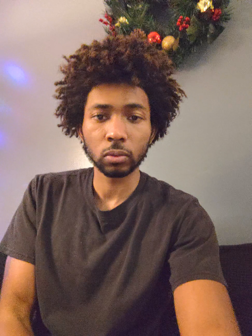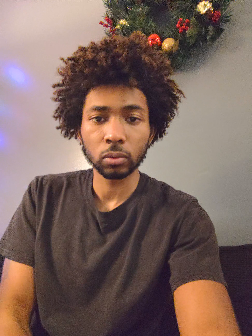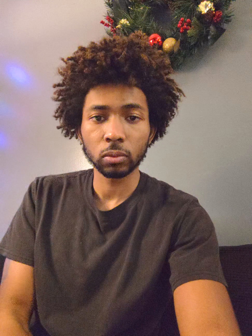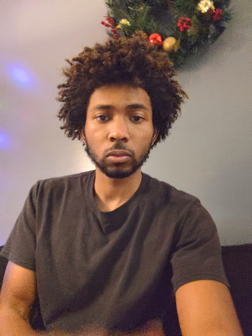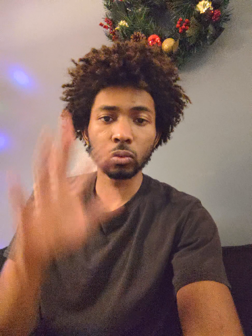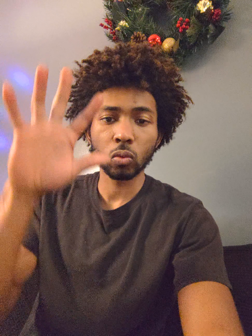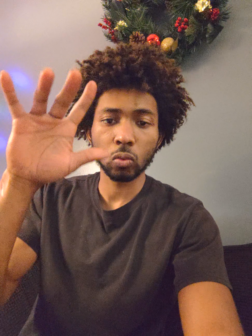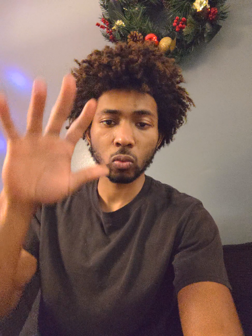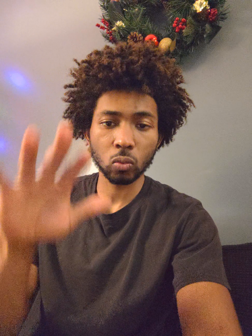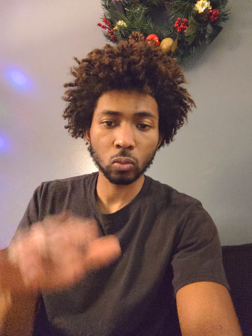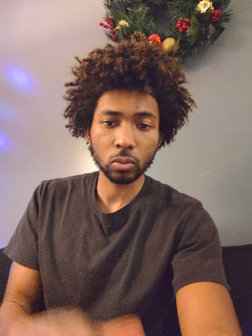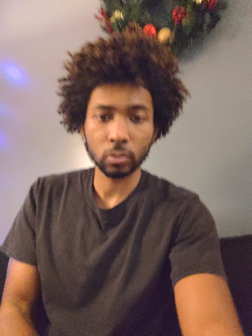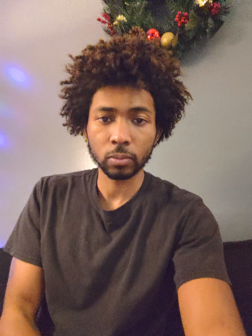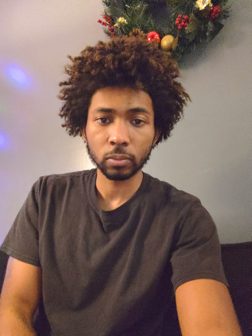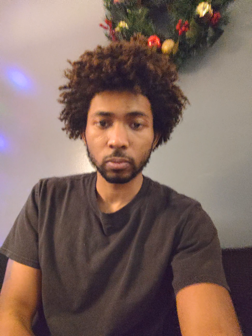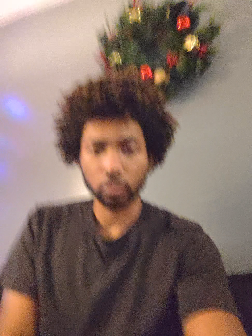snow